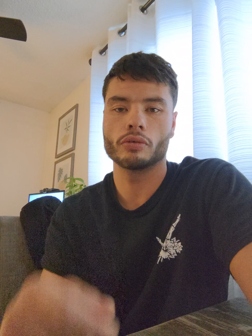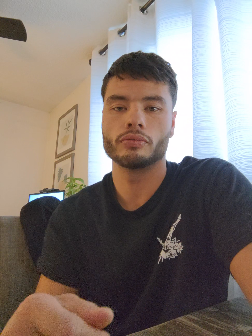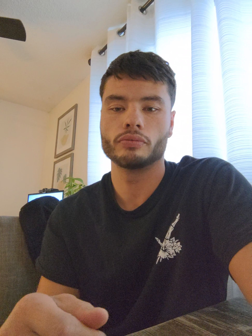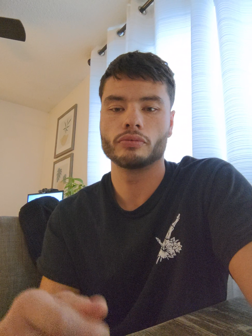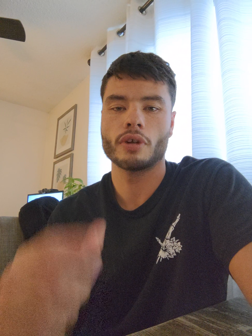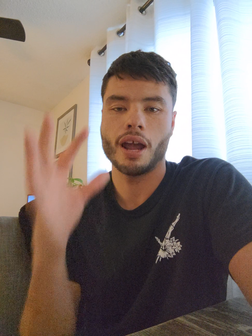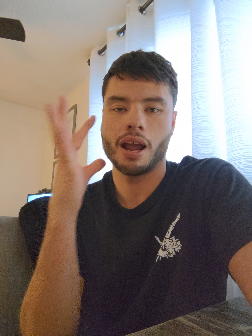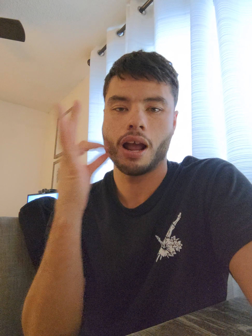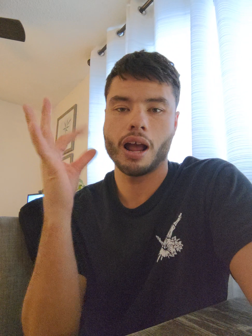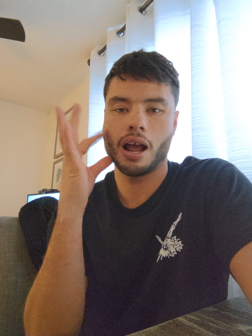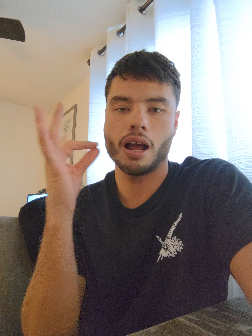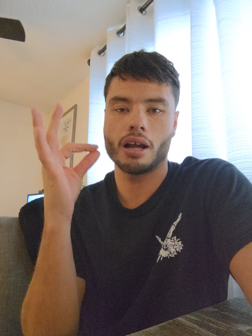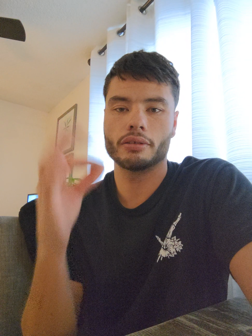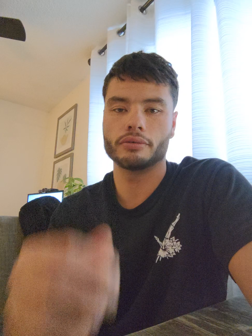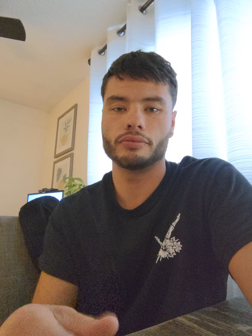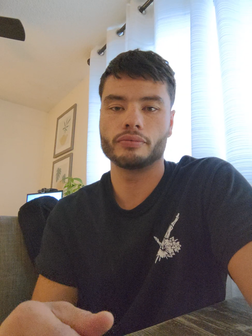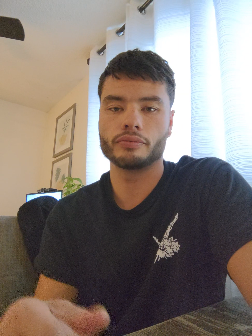cat